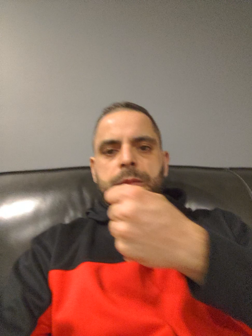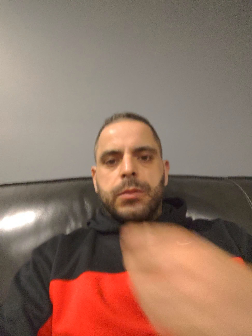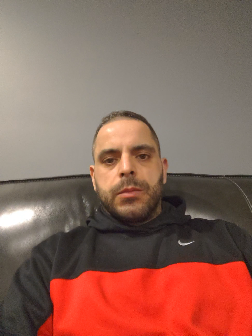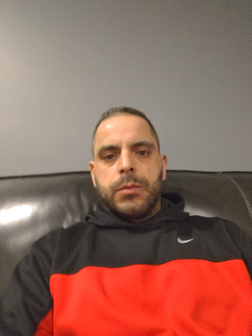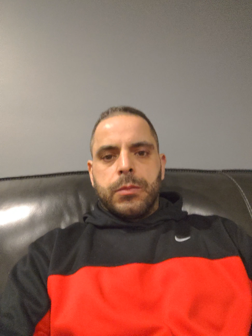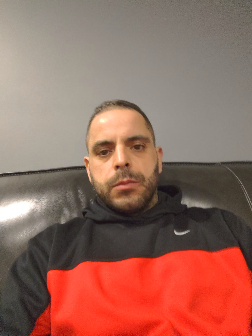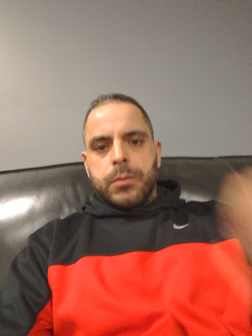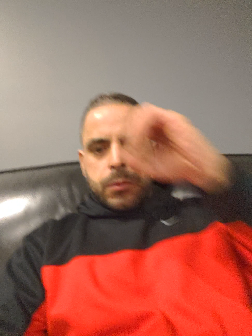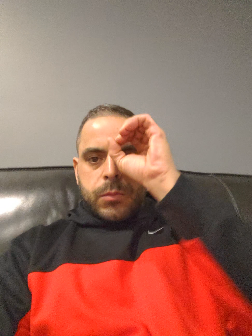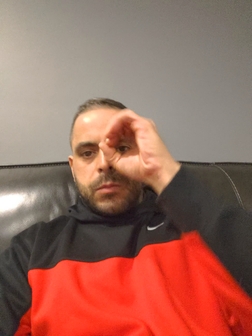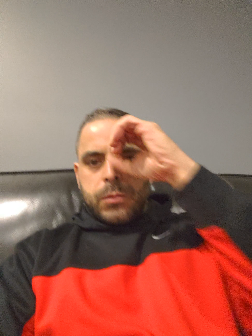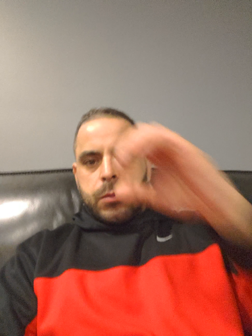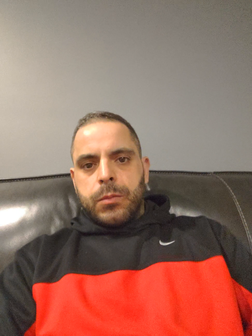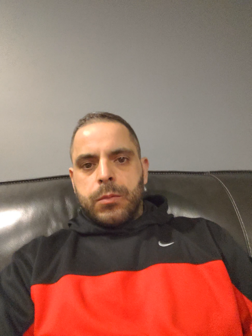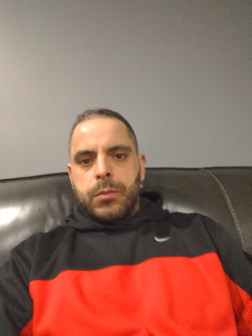owl